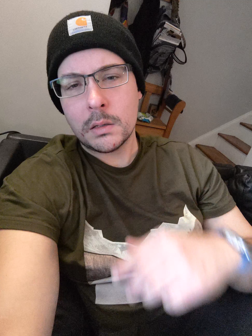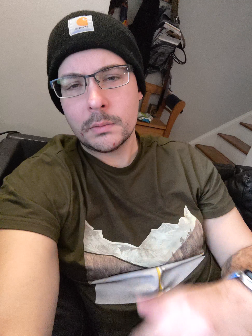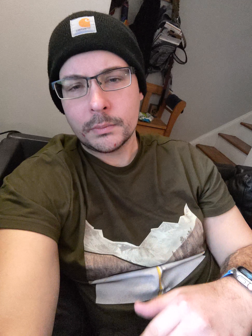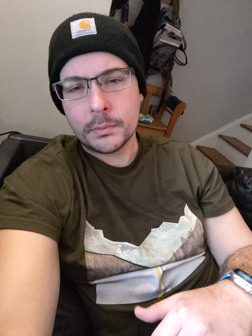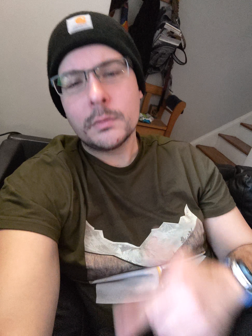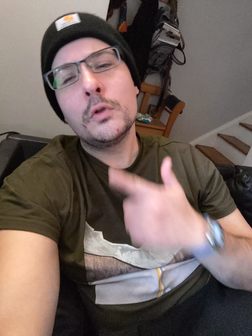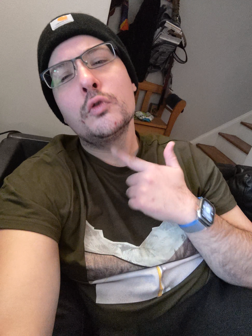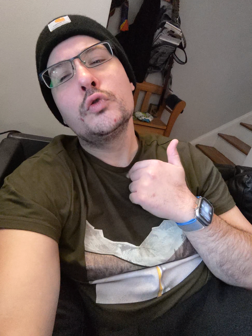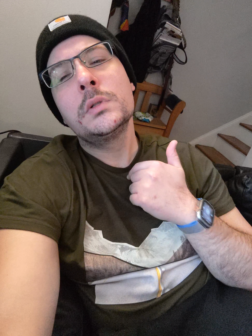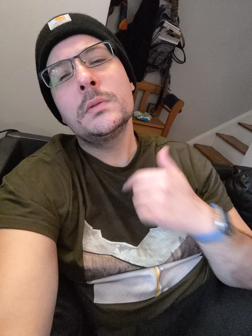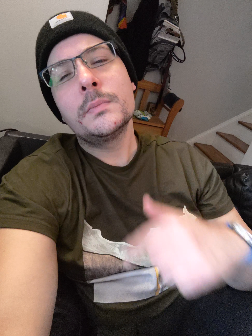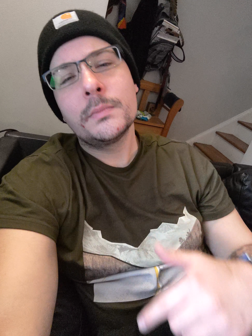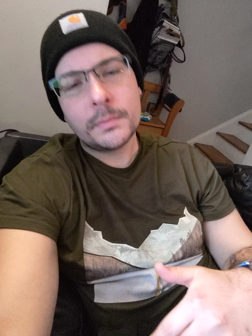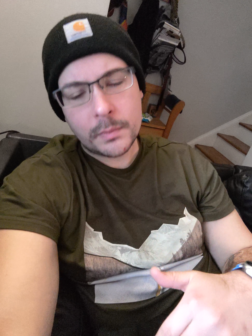thirsty